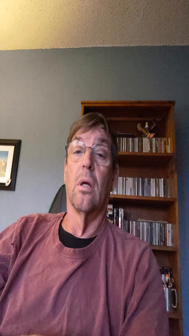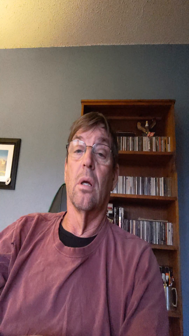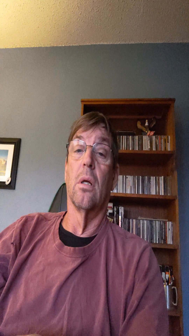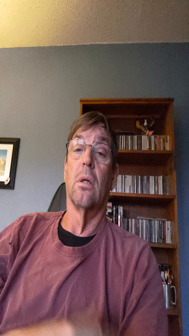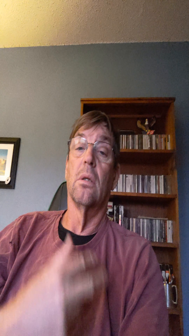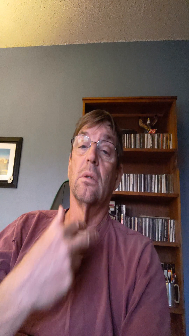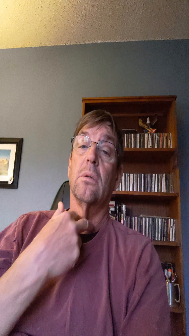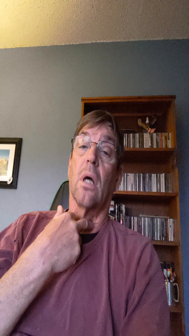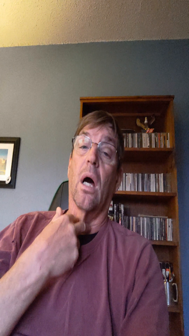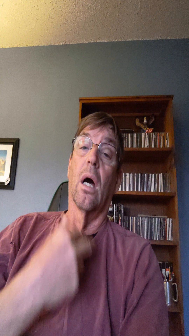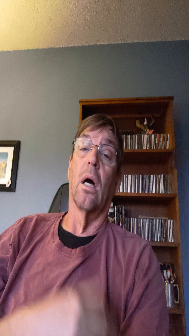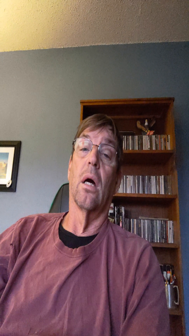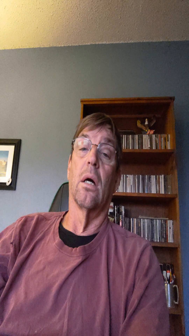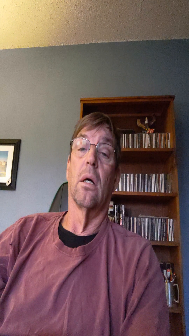stuck